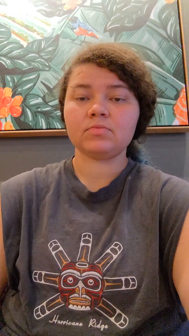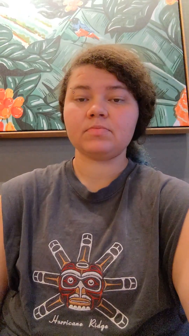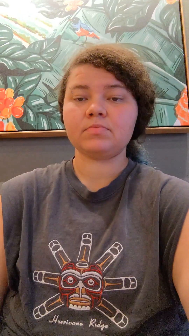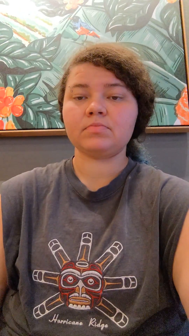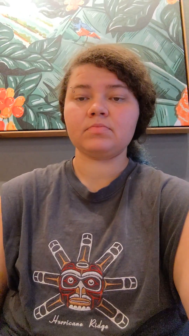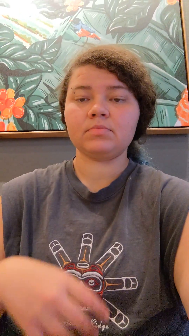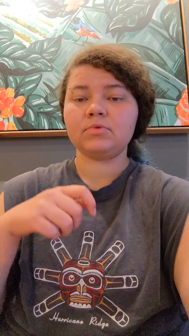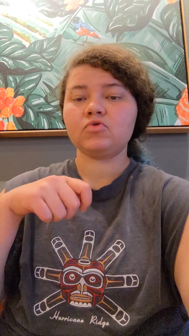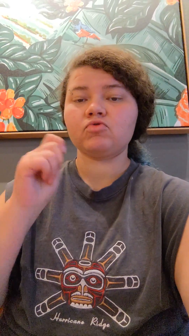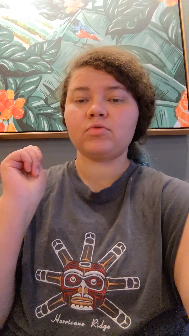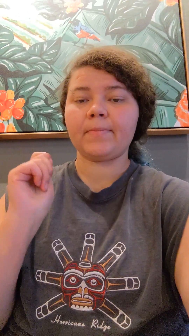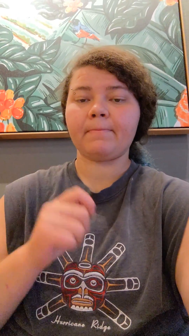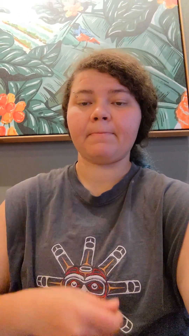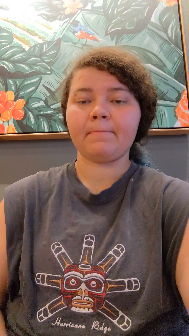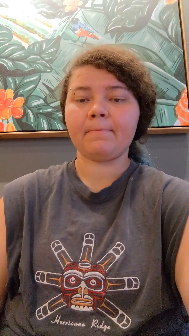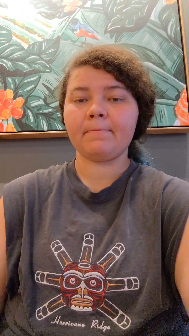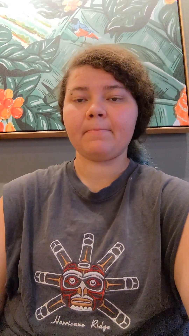rip